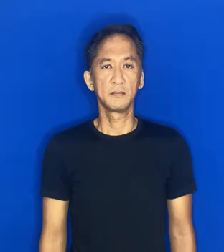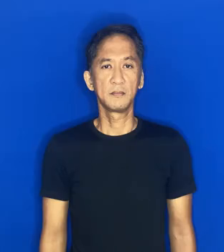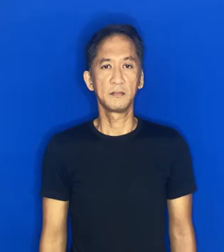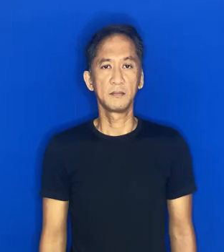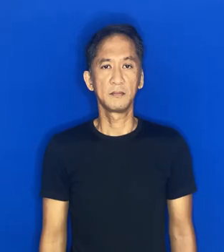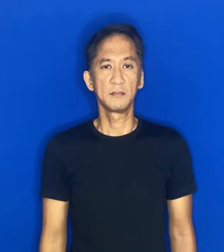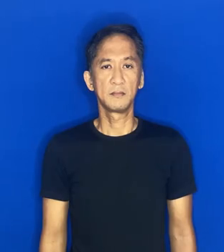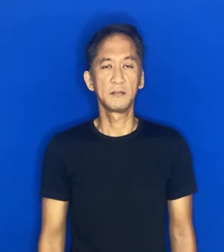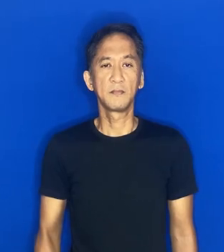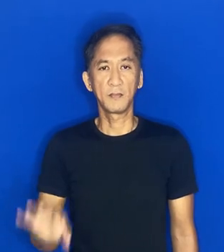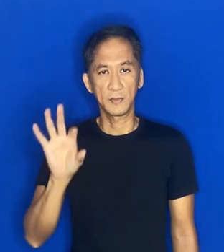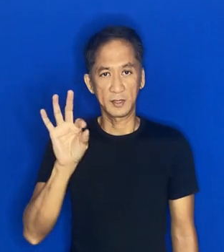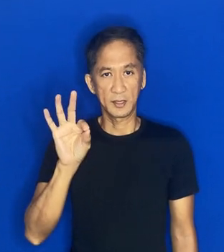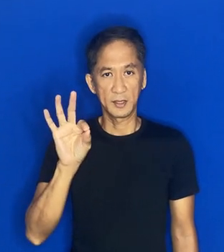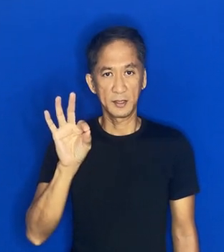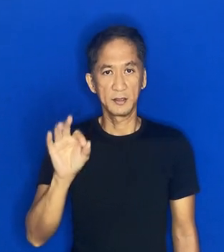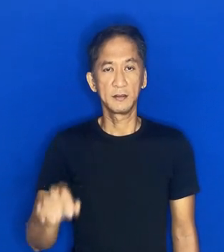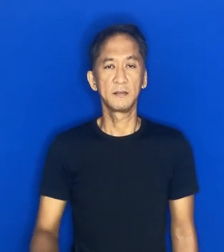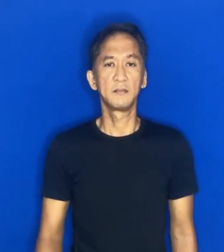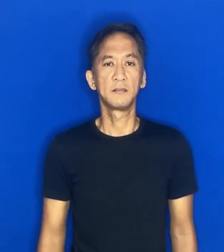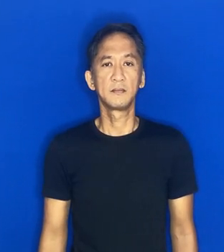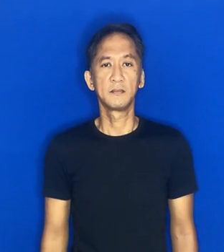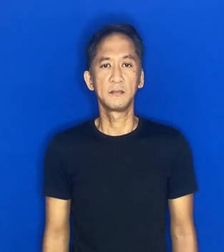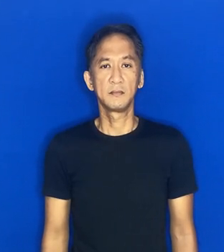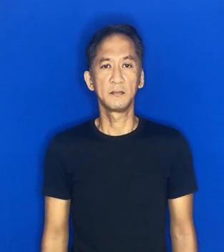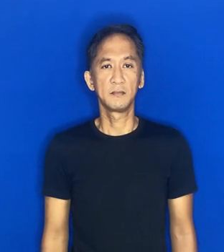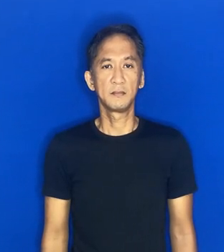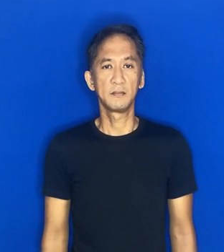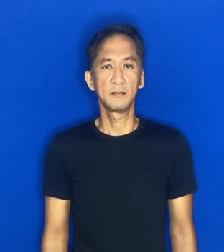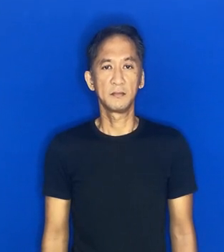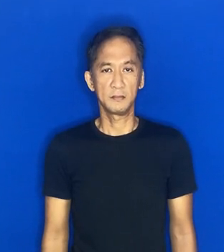nine